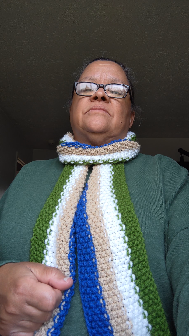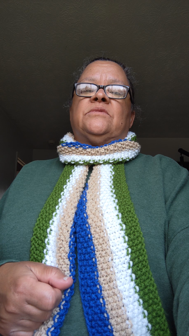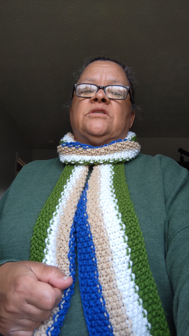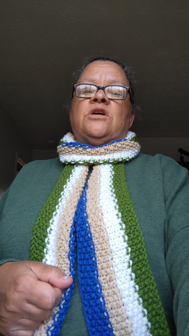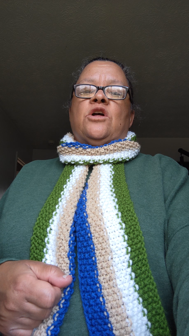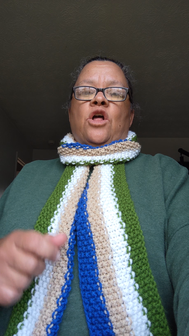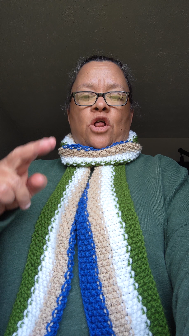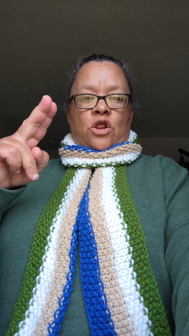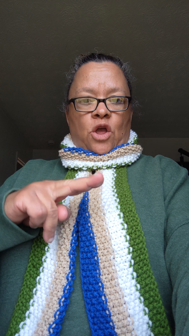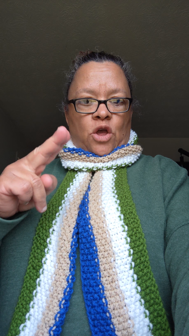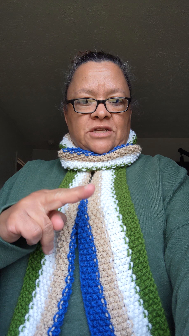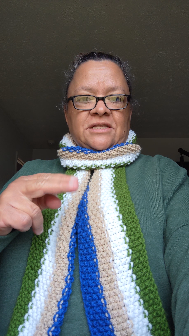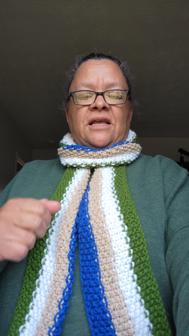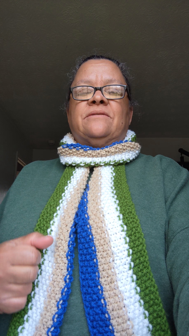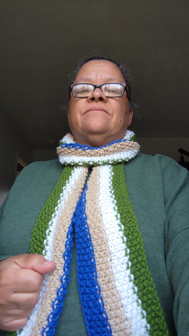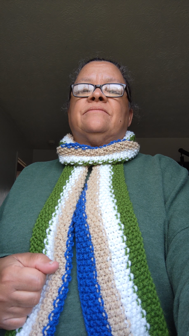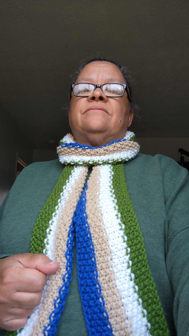nurse